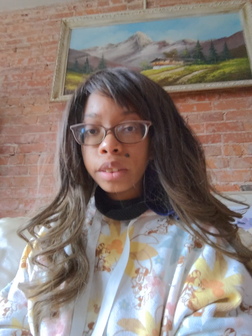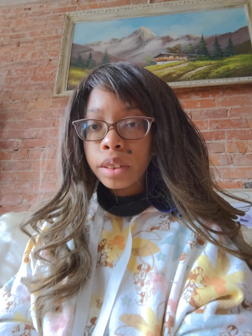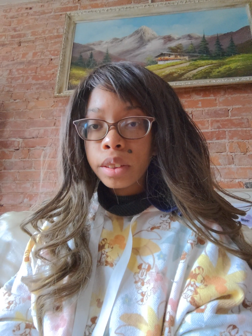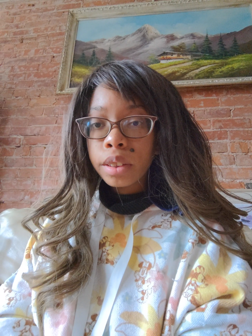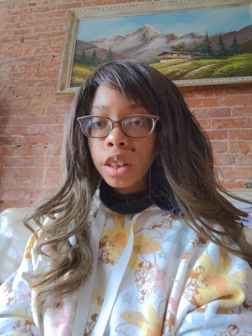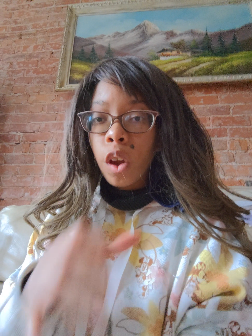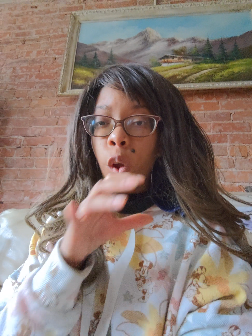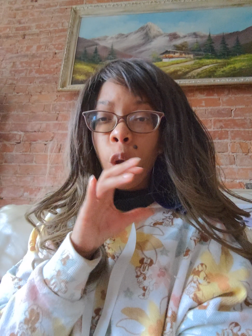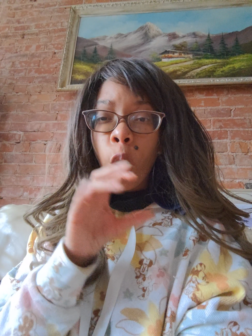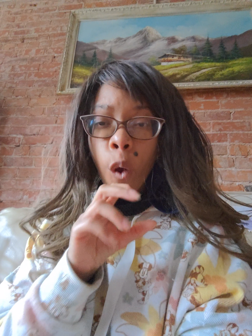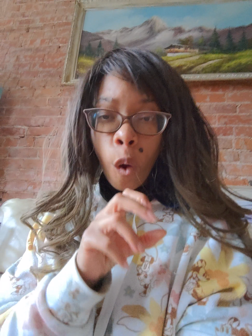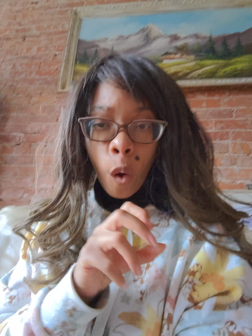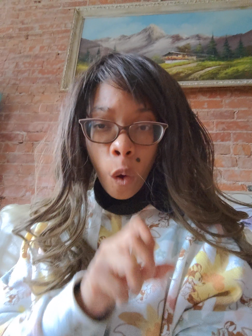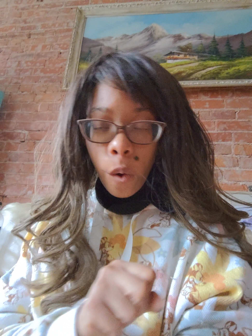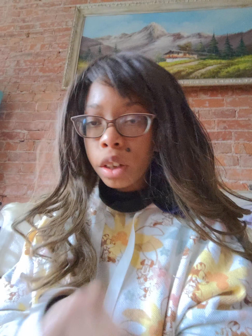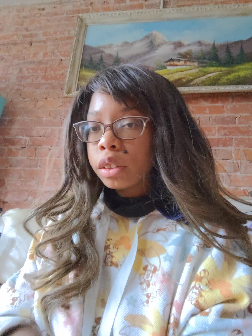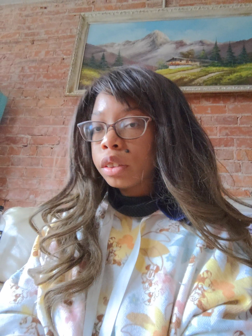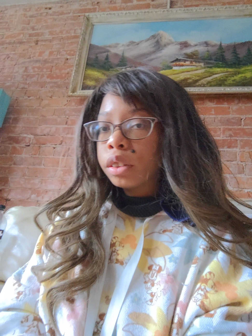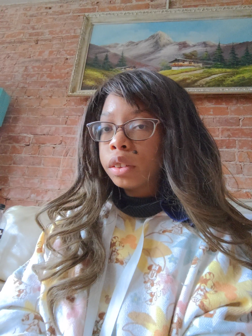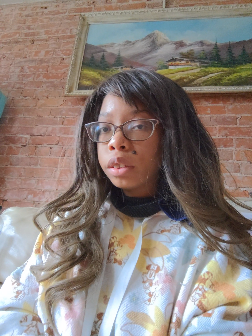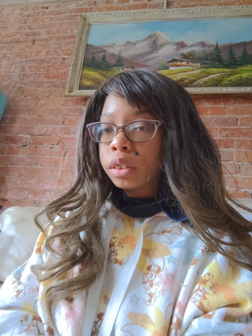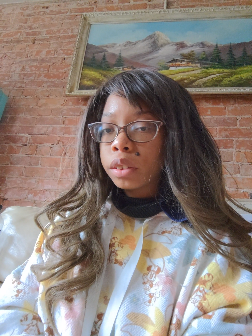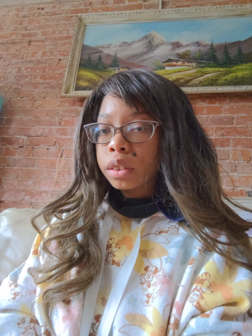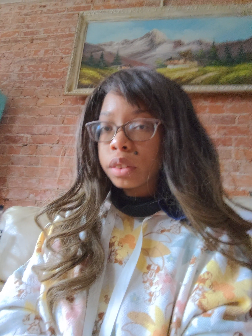old